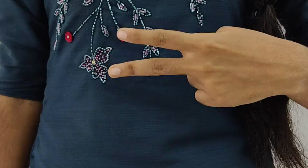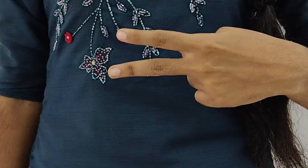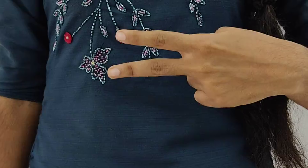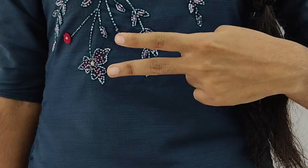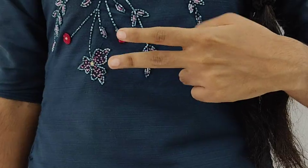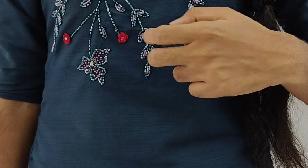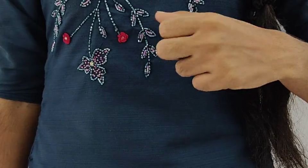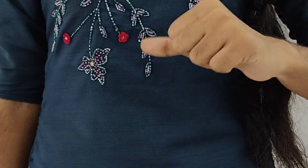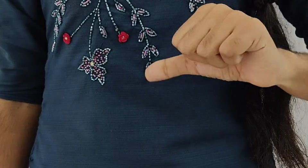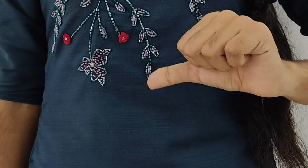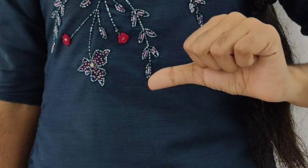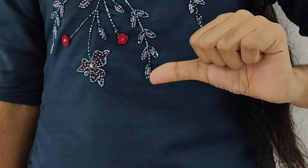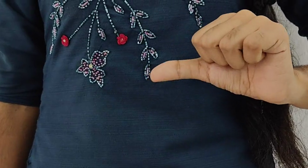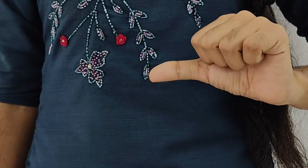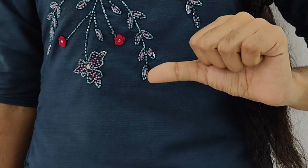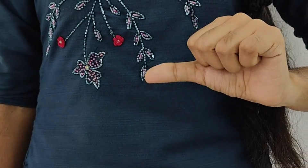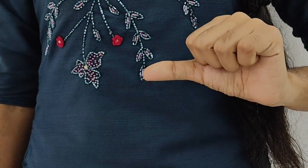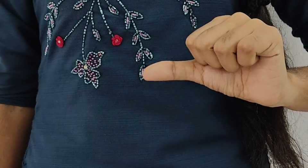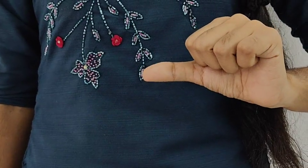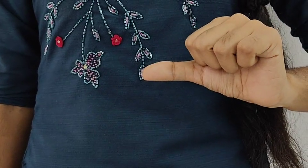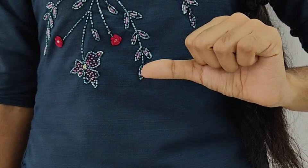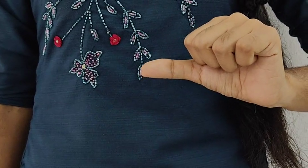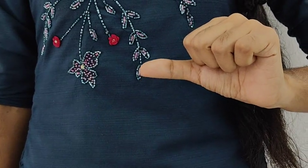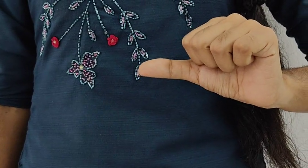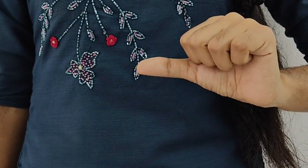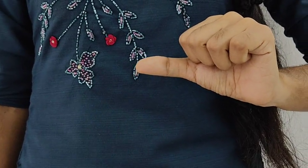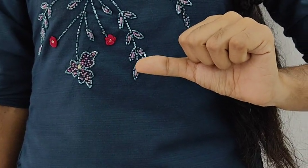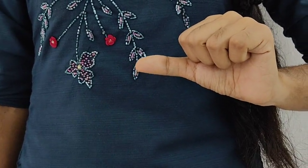ഐ